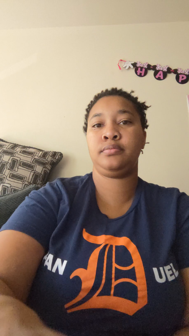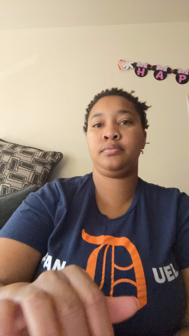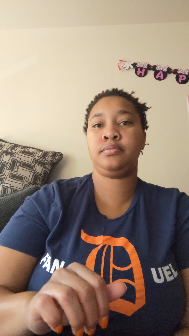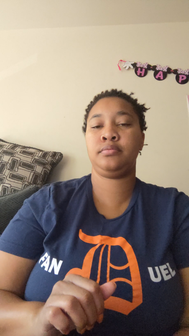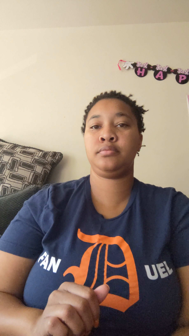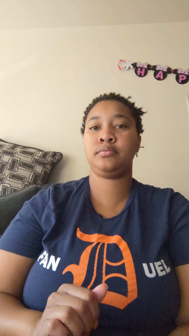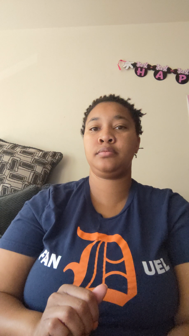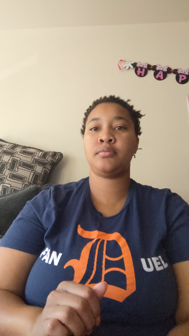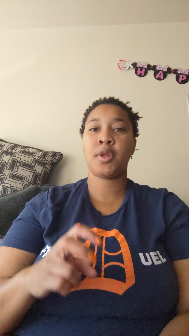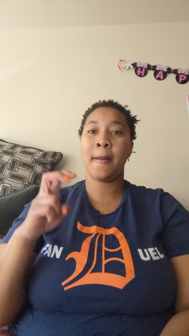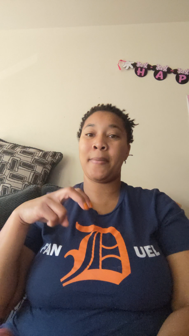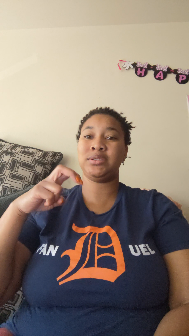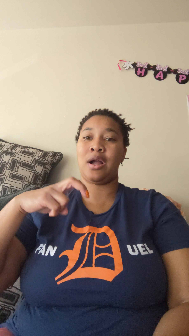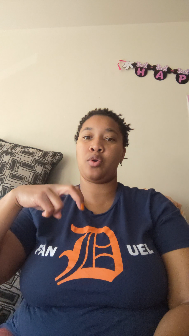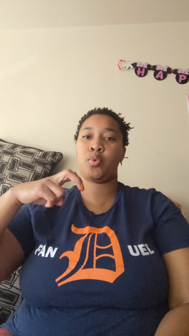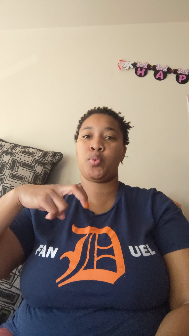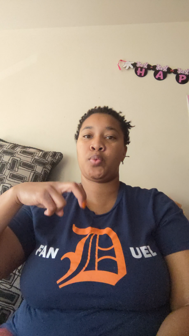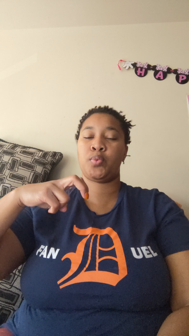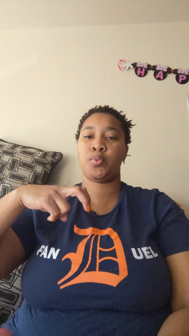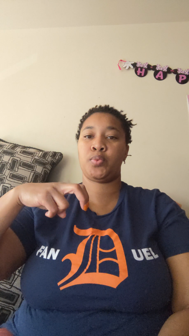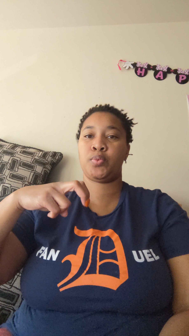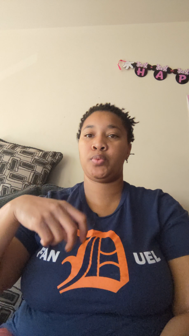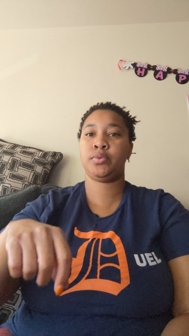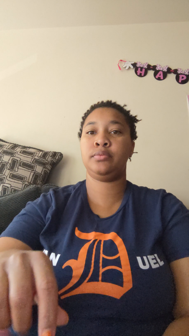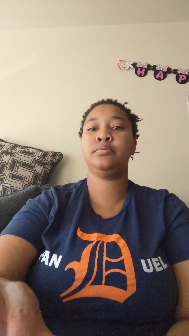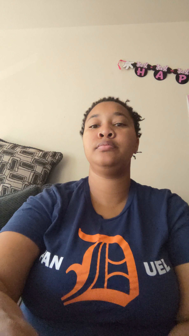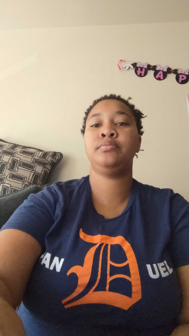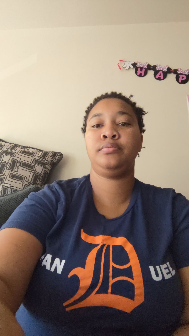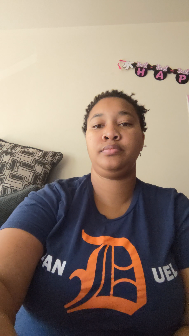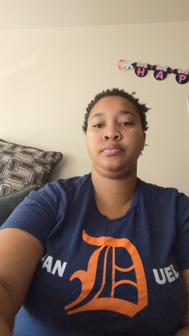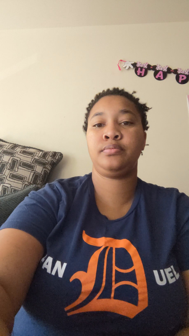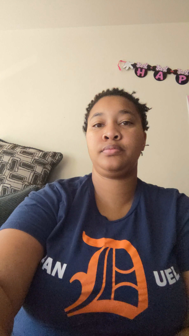potato